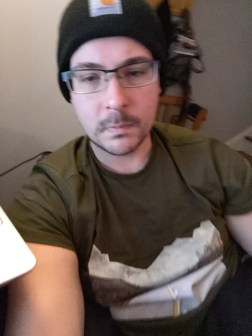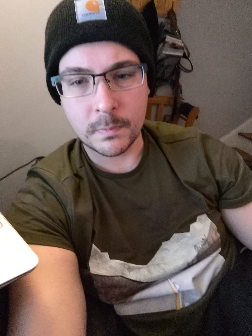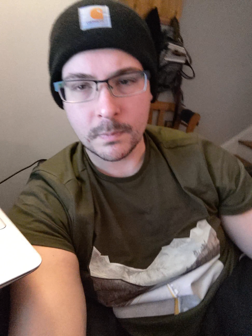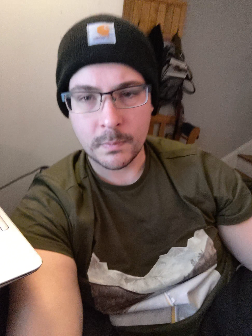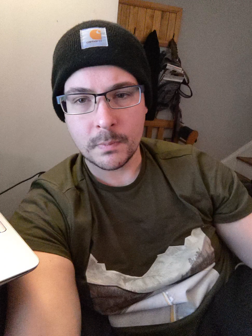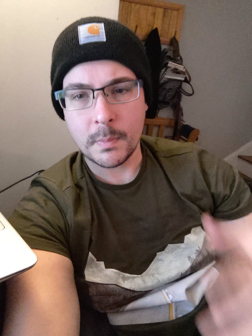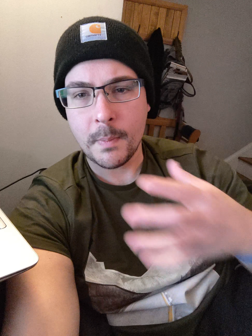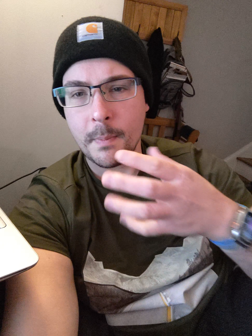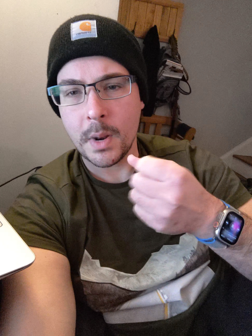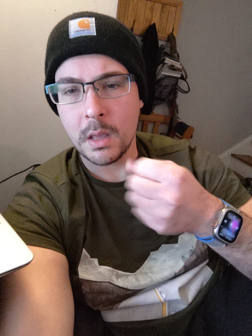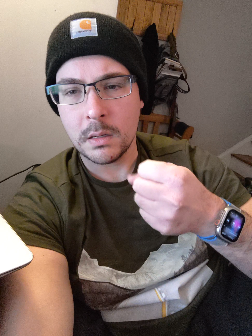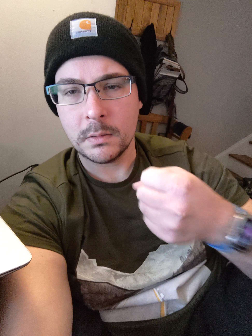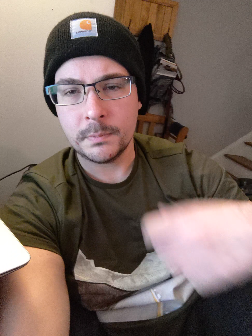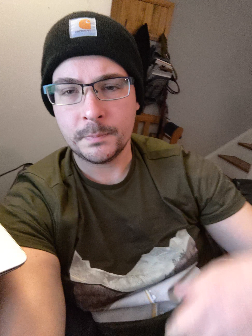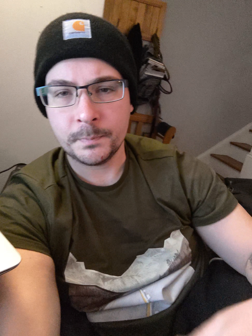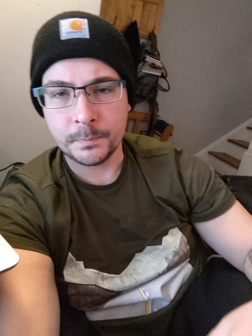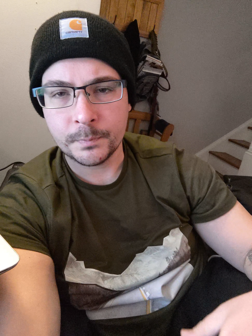milk